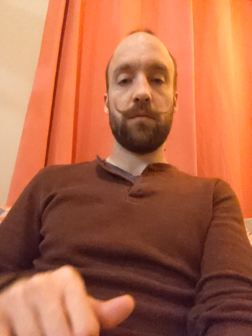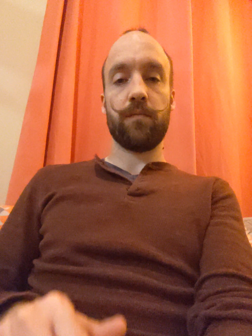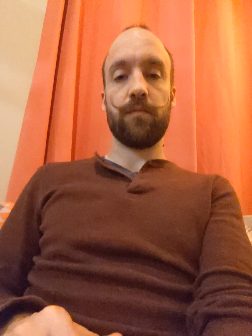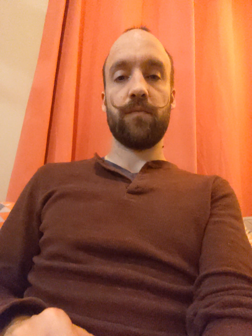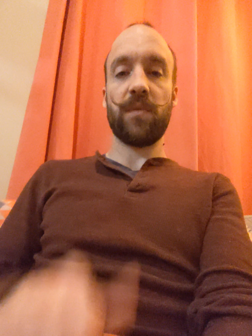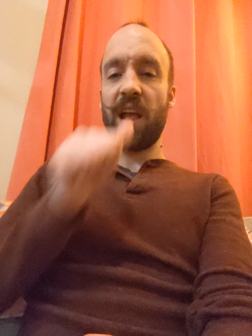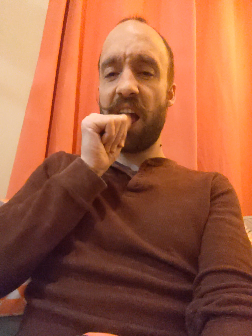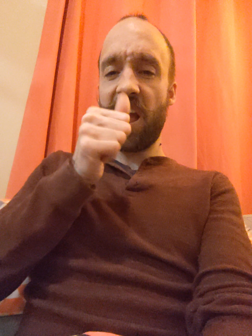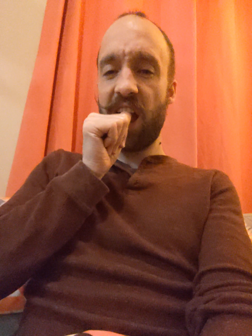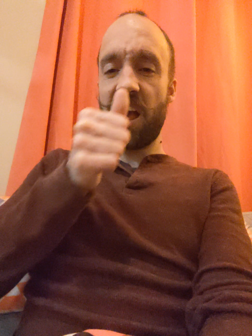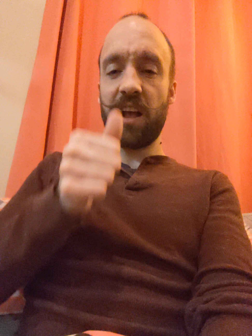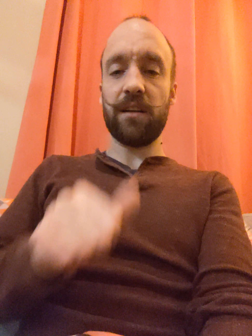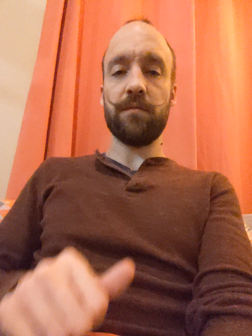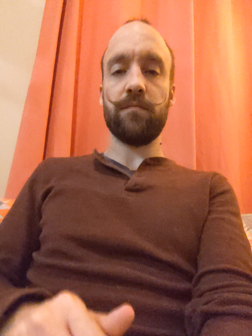nuts